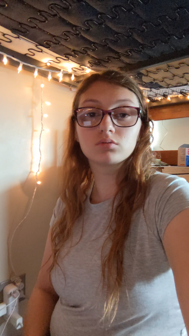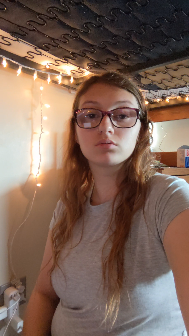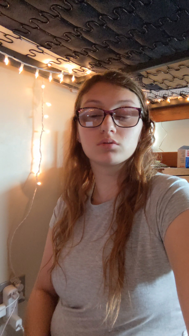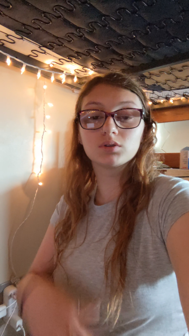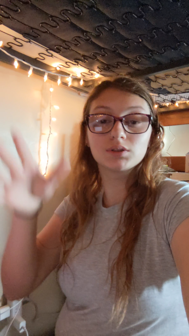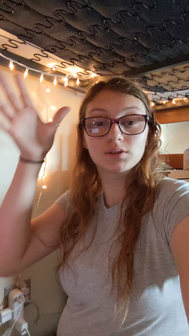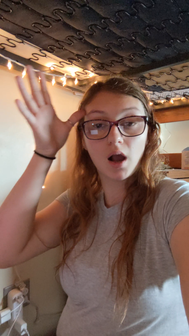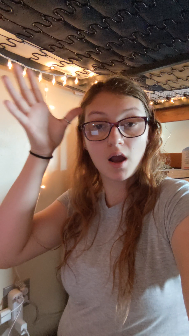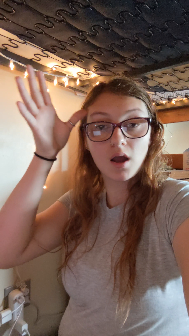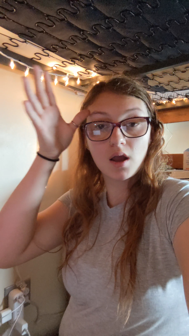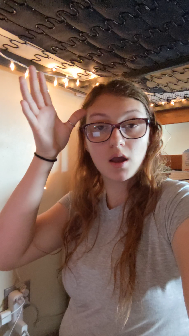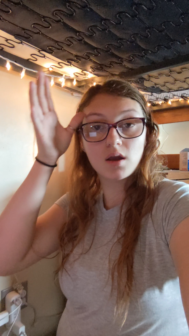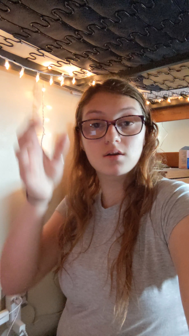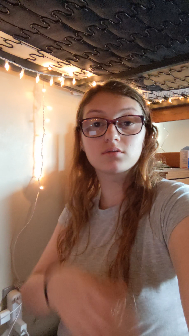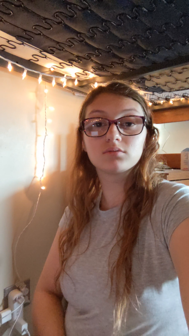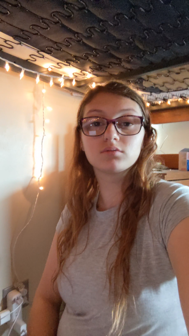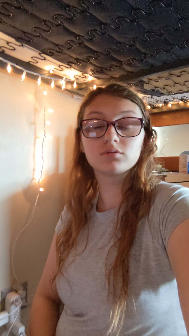daddy